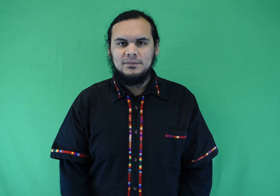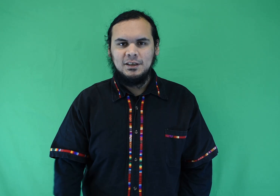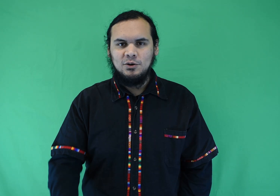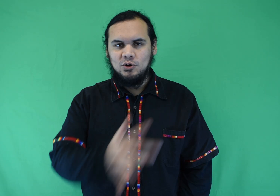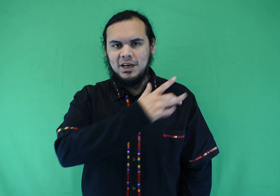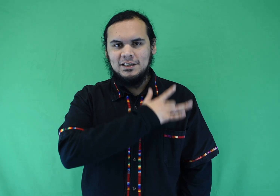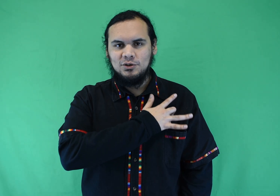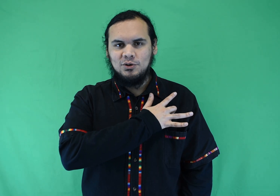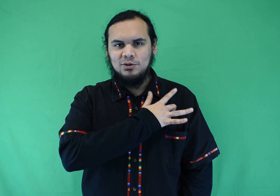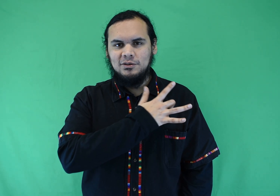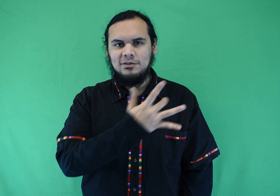corazón